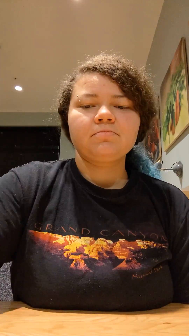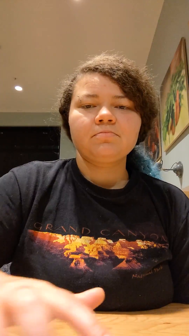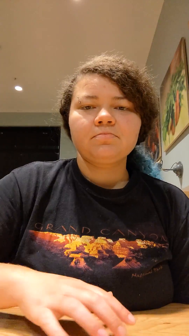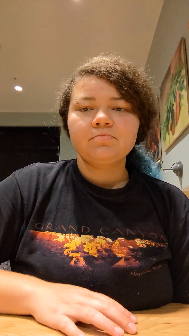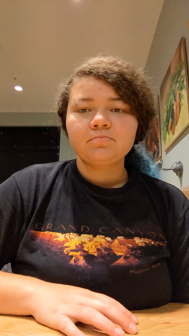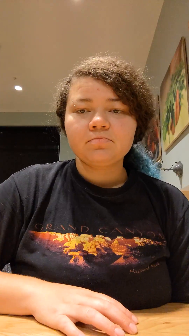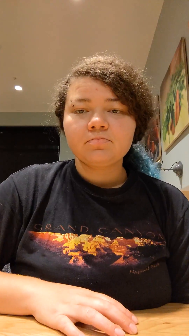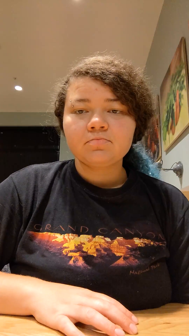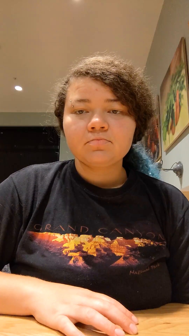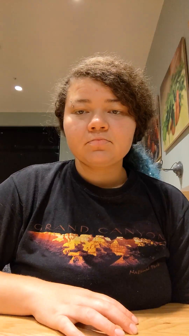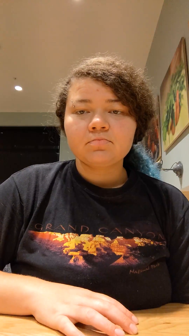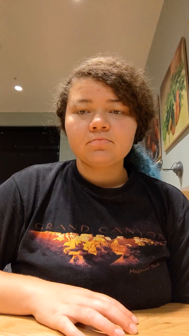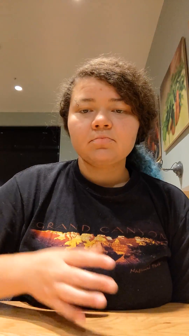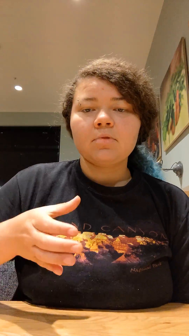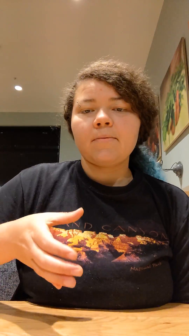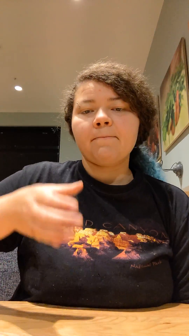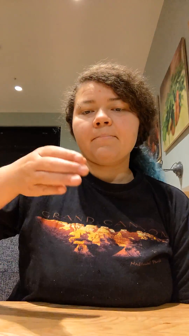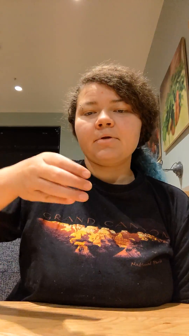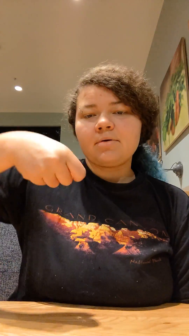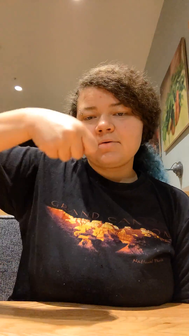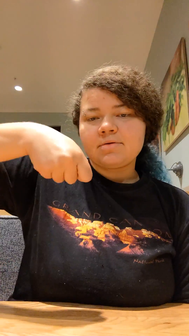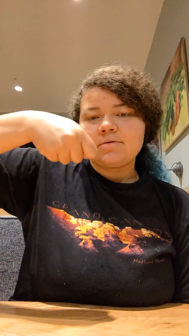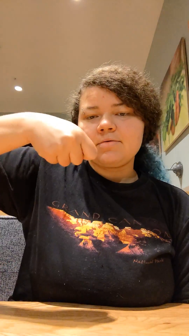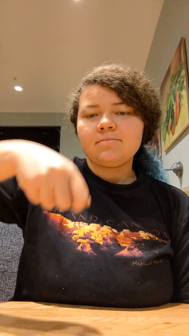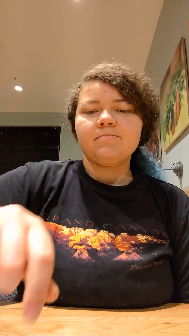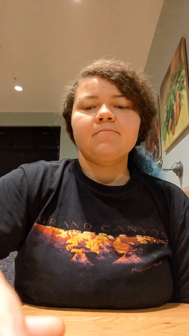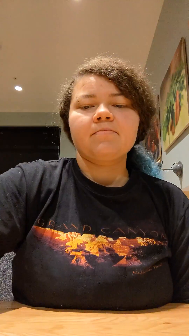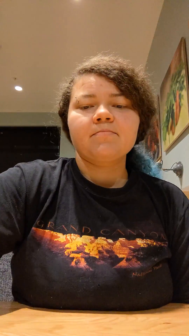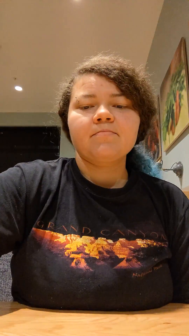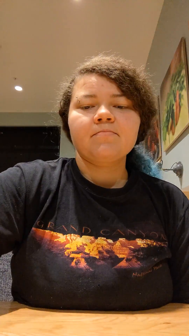bucket